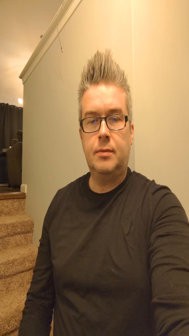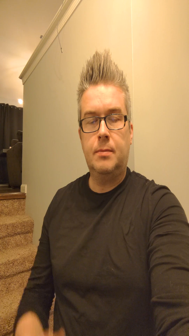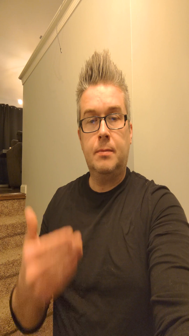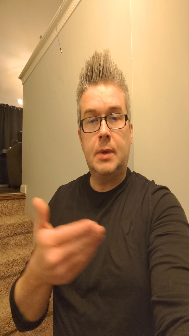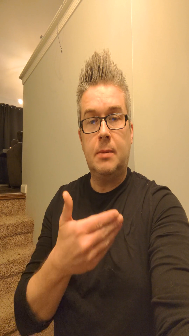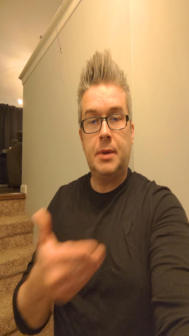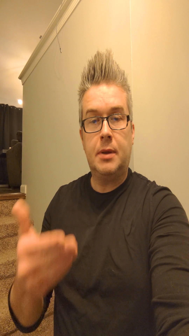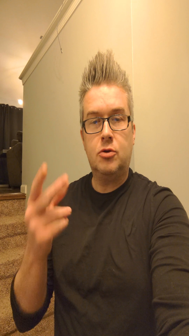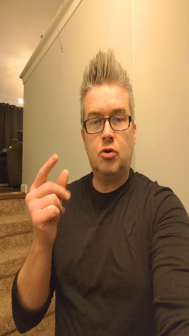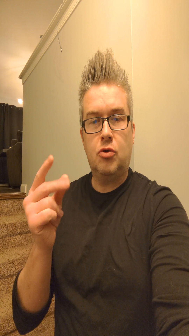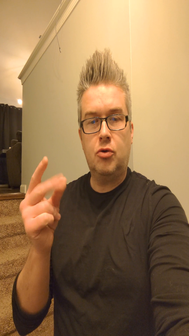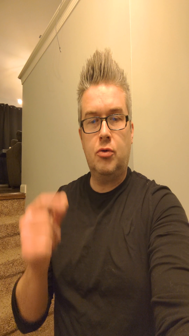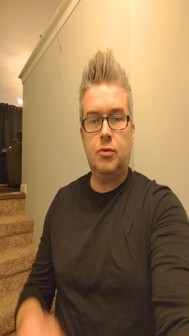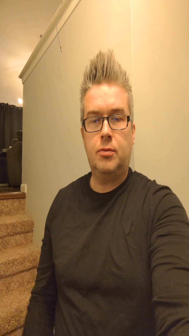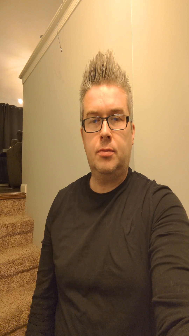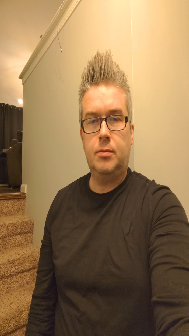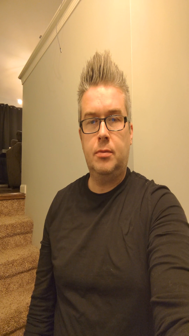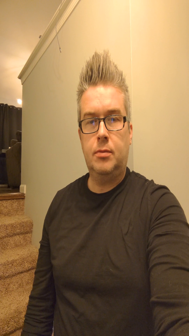puppy